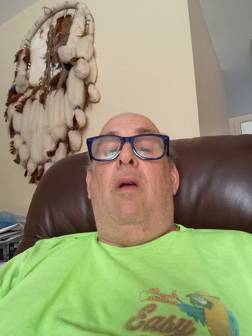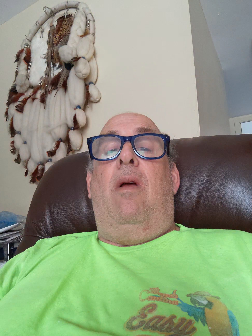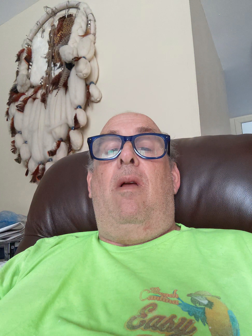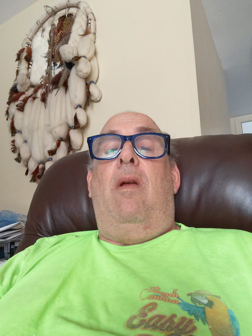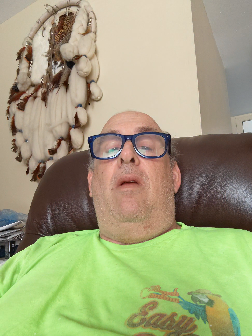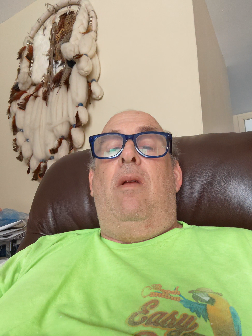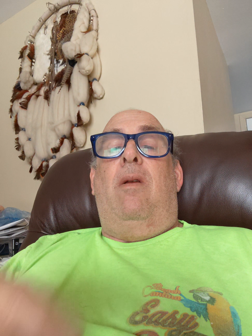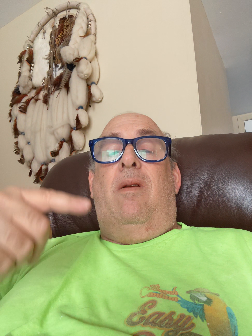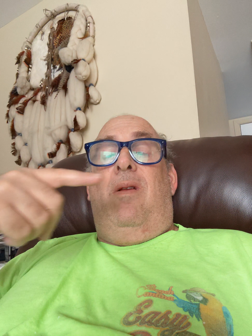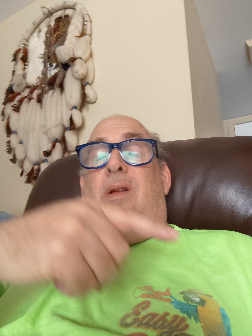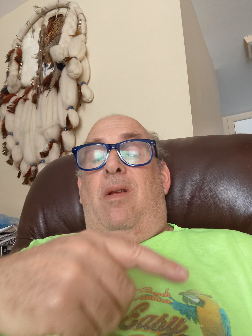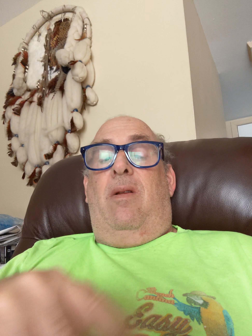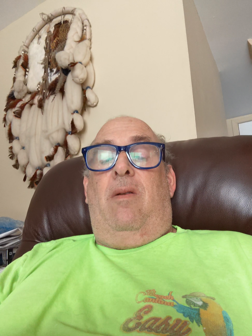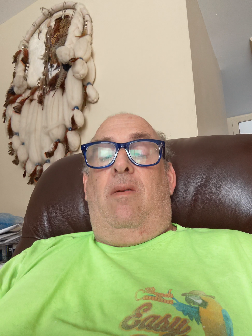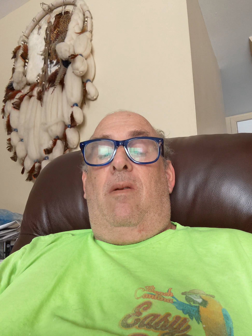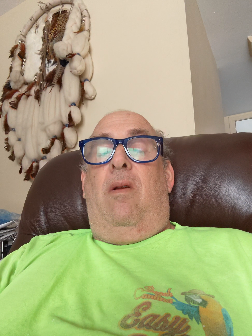he/she/it